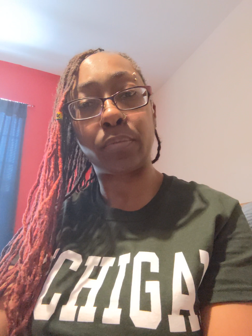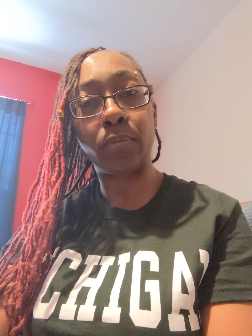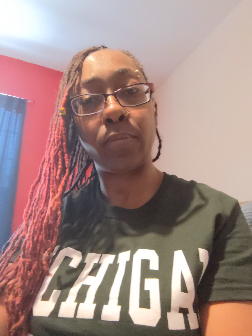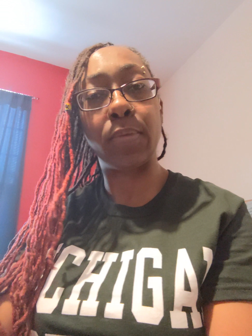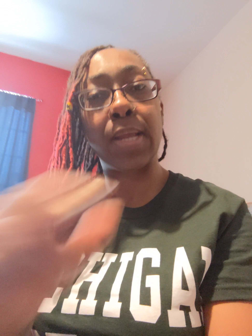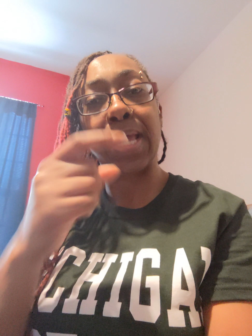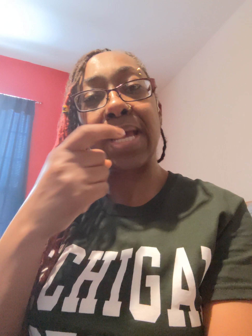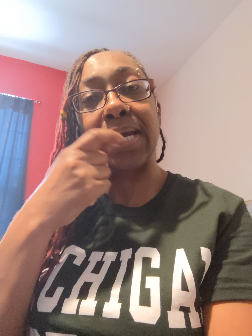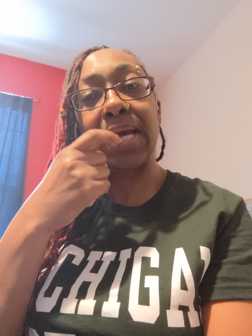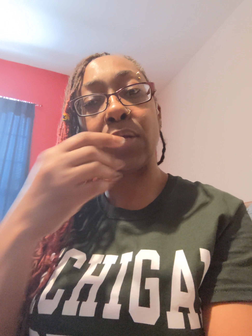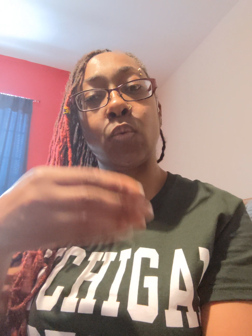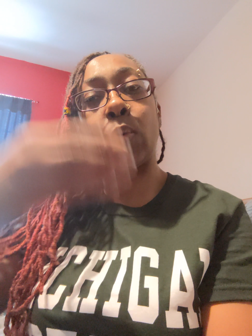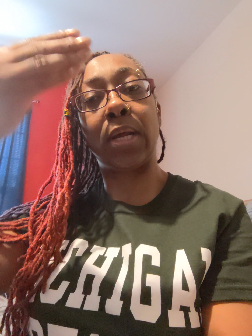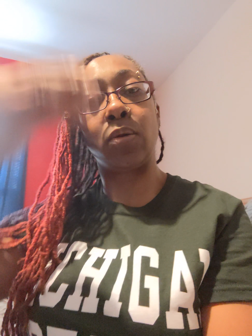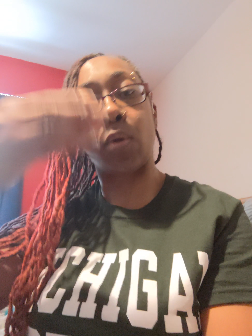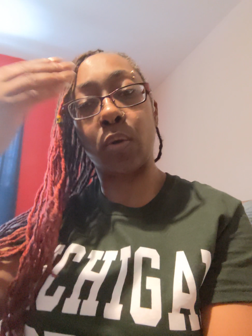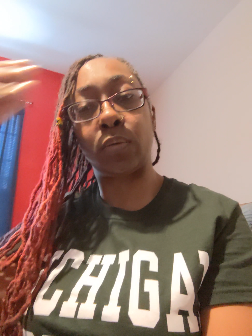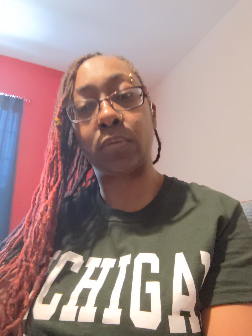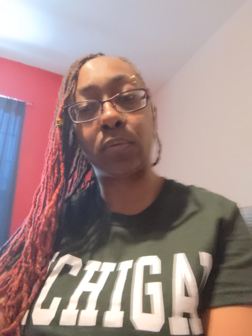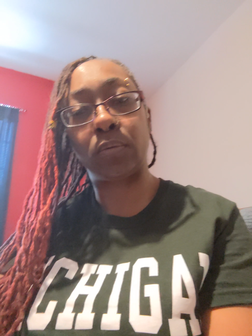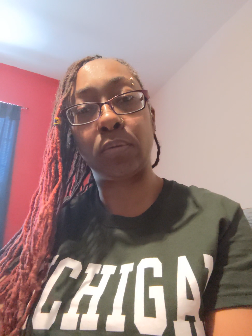window